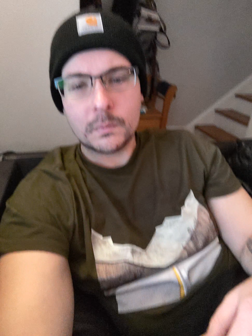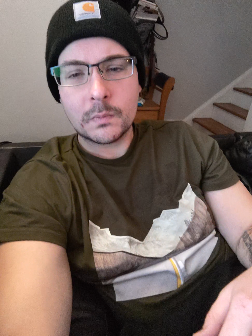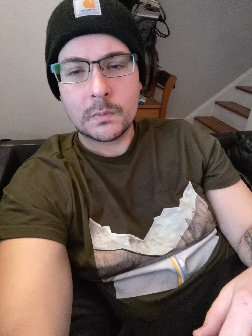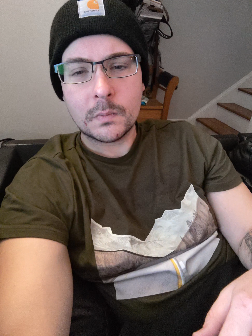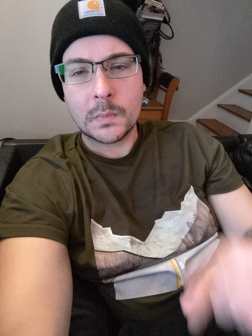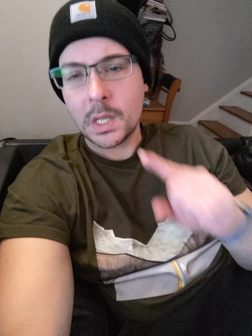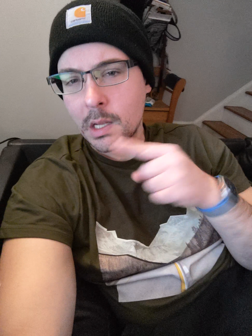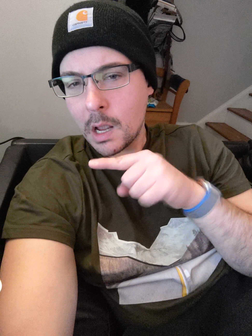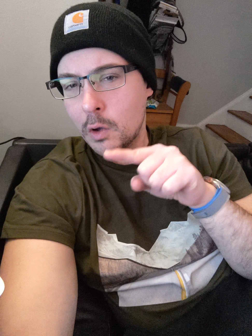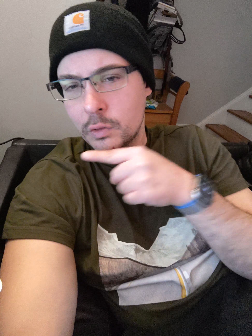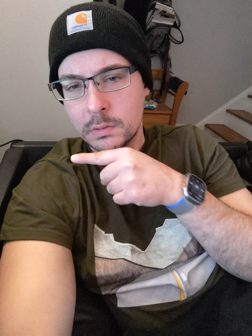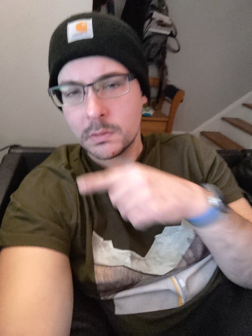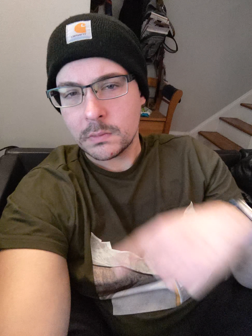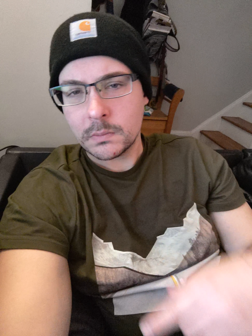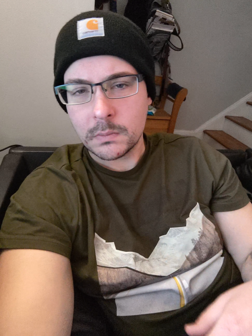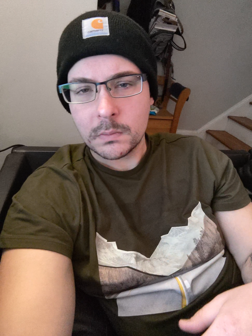carrot